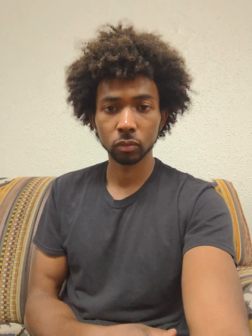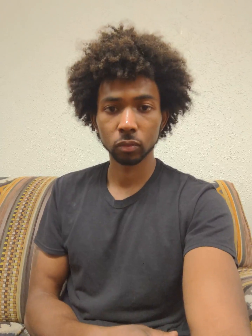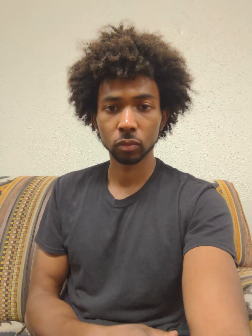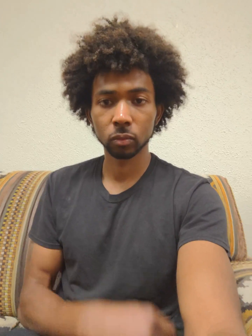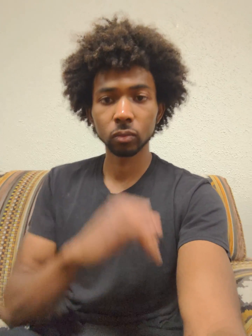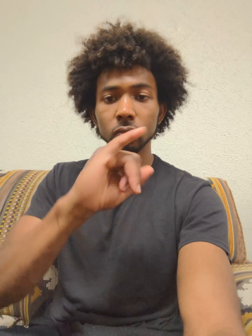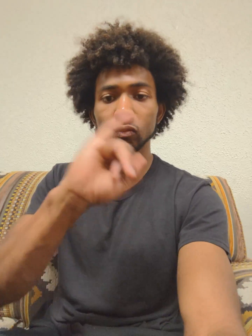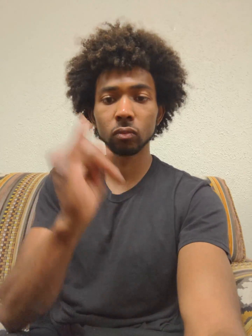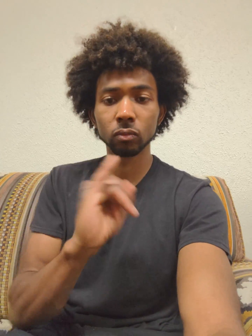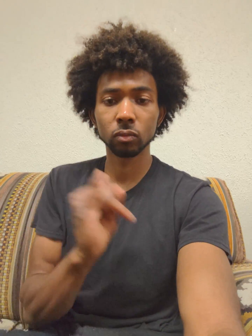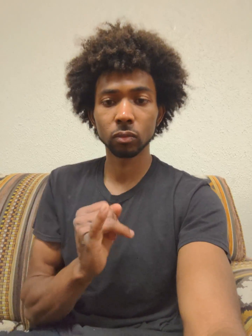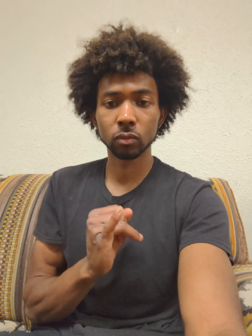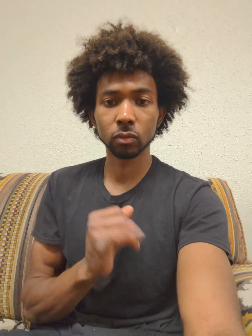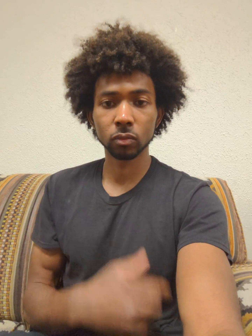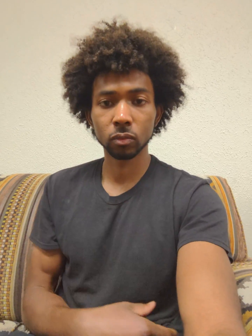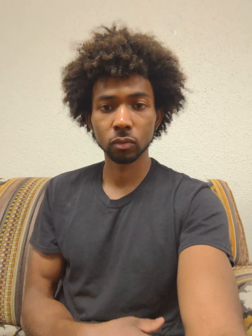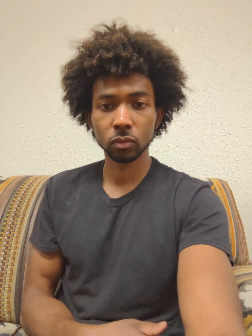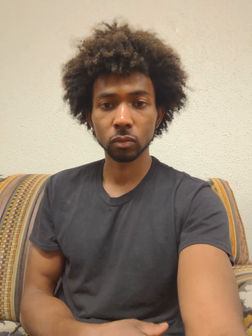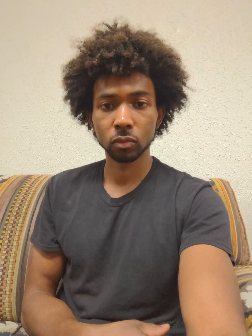draw